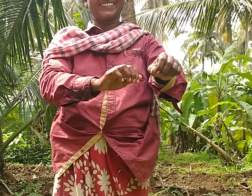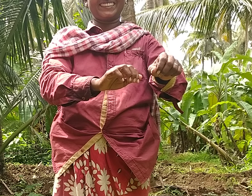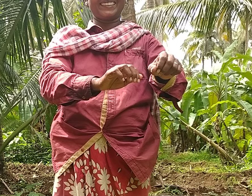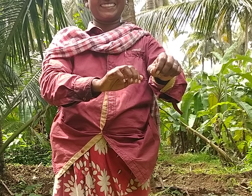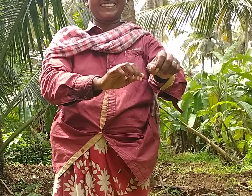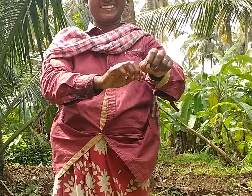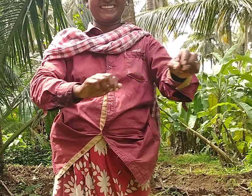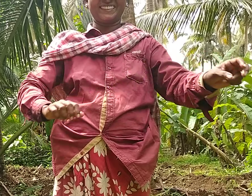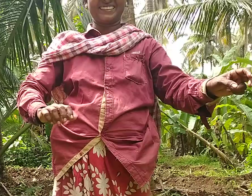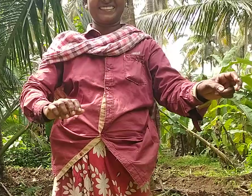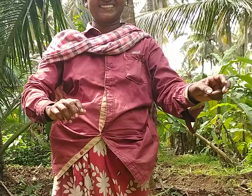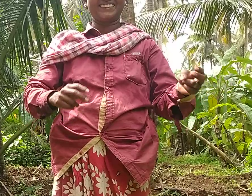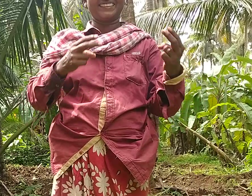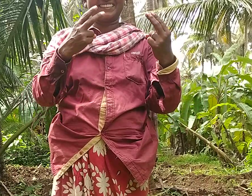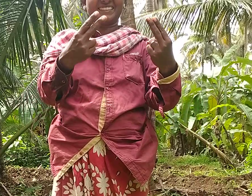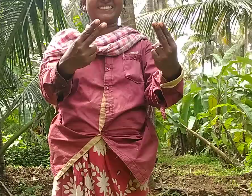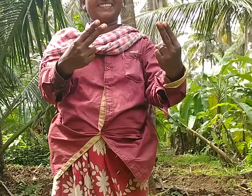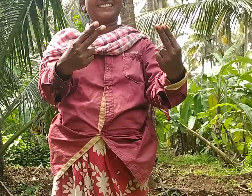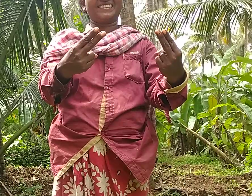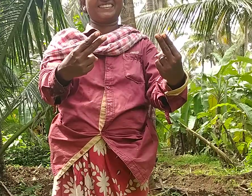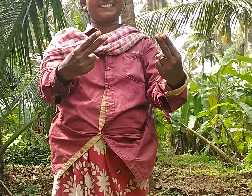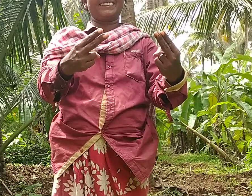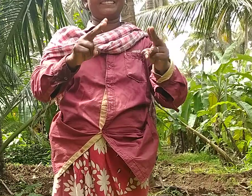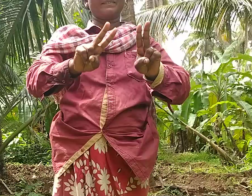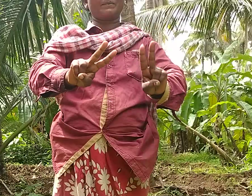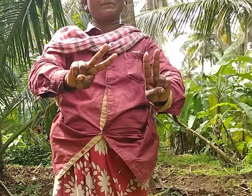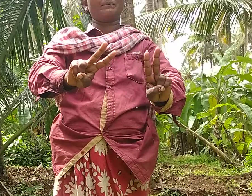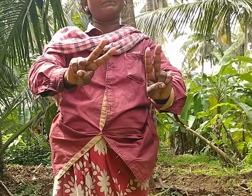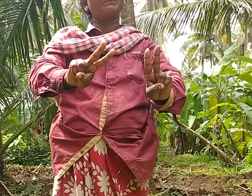Animal